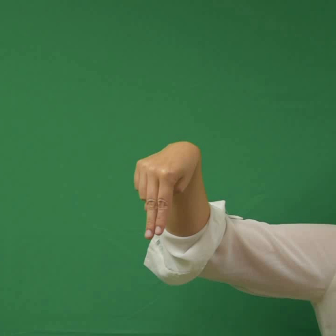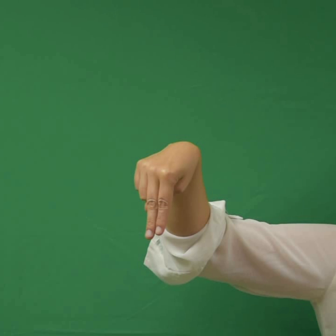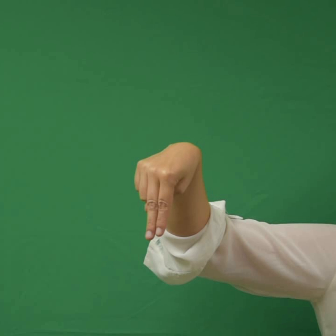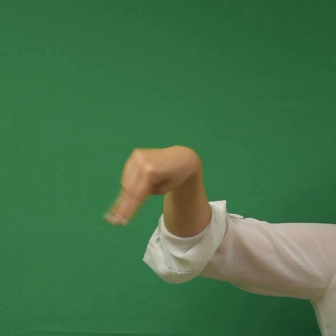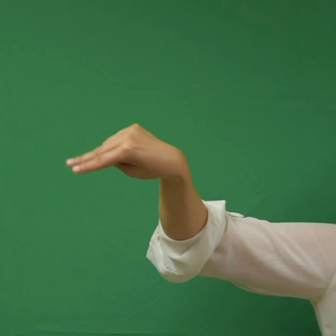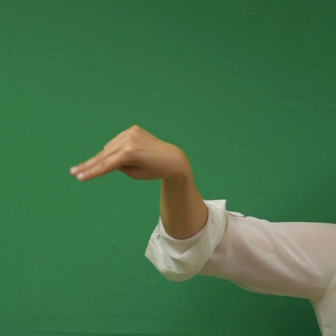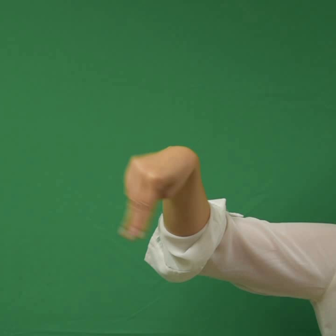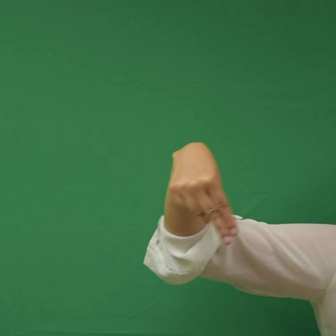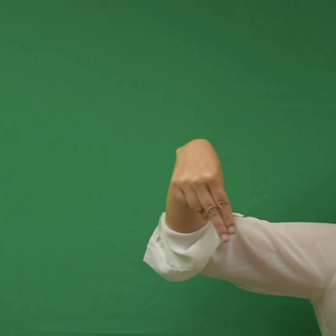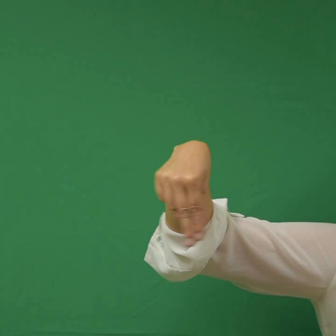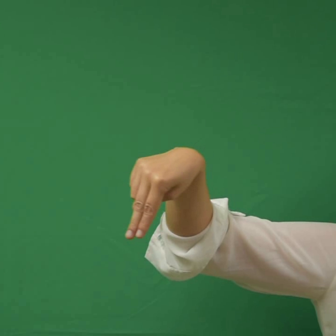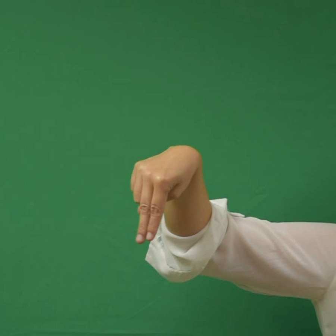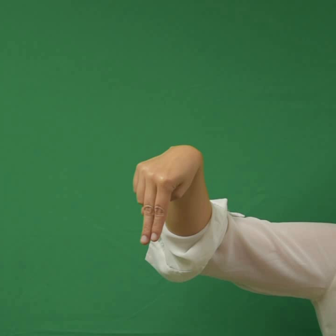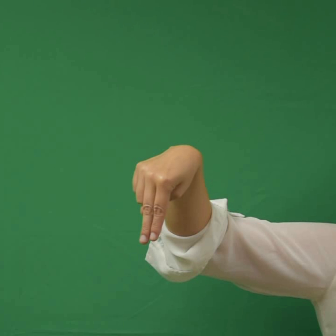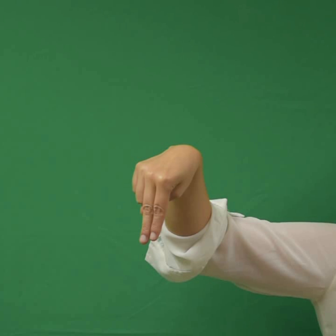Ñ